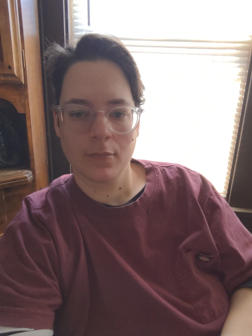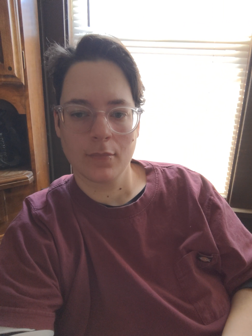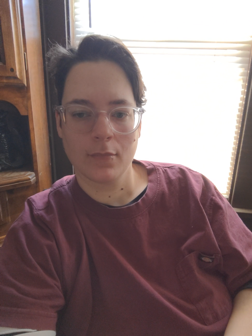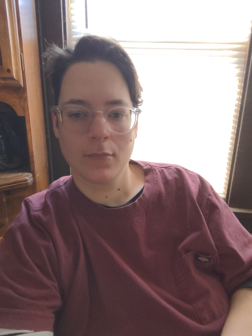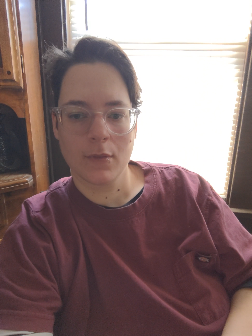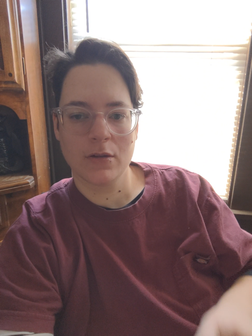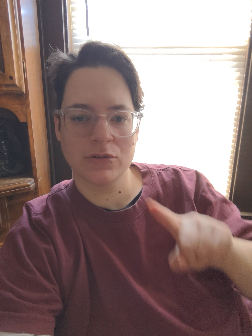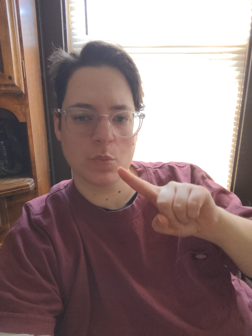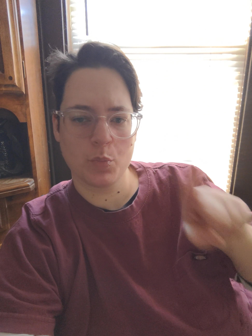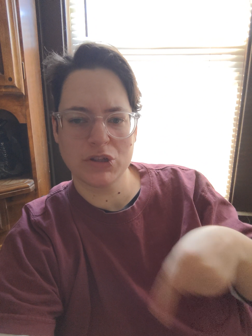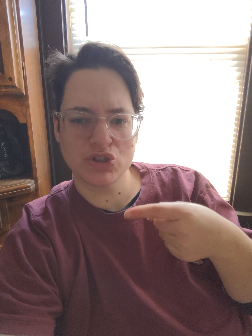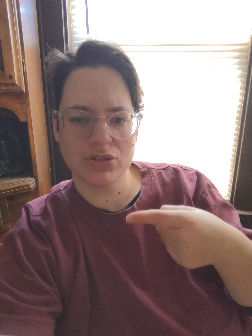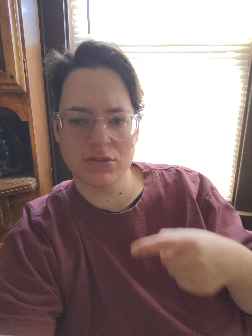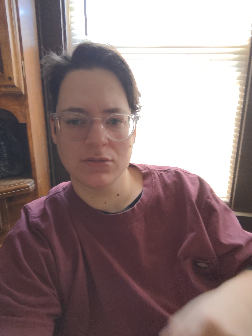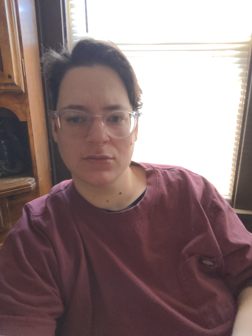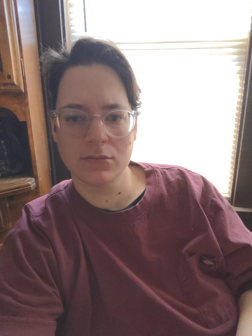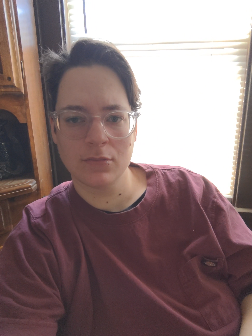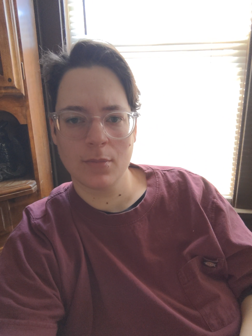garbage